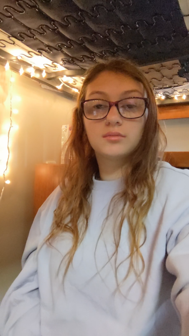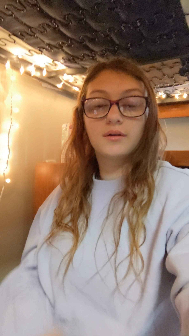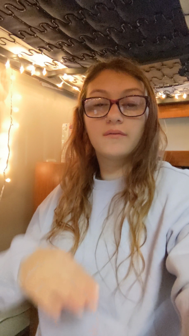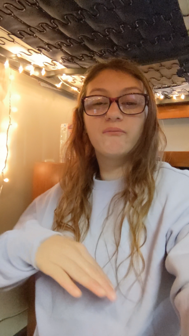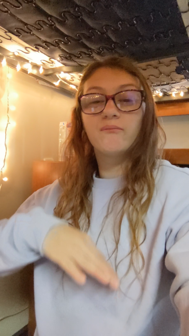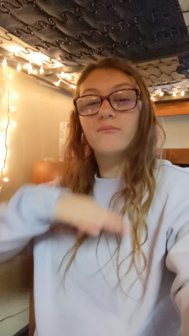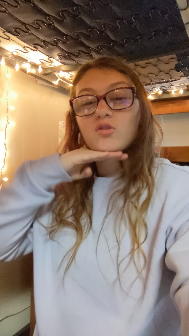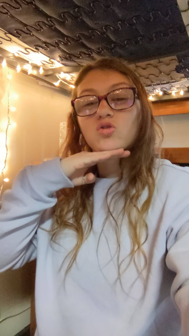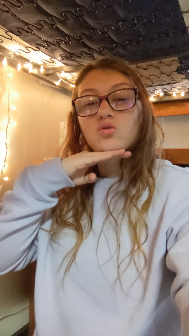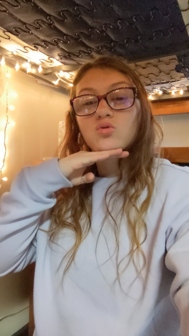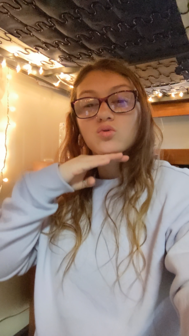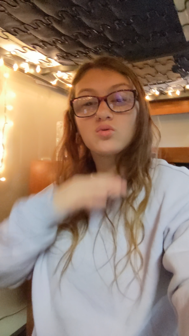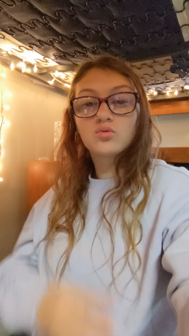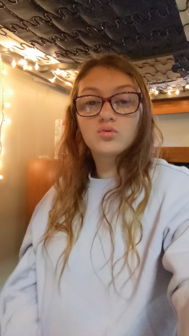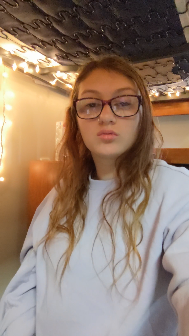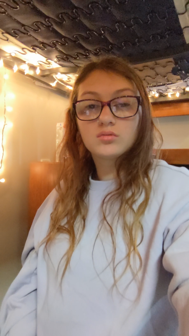full